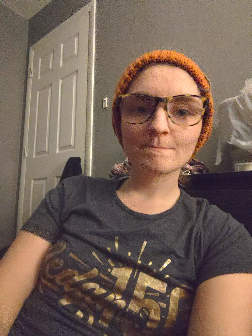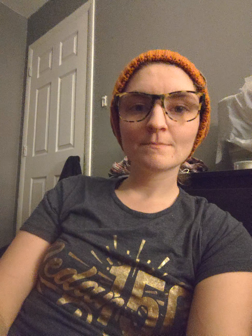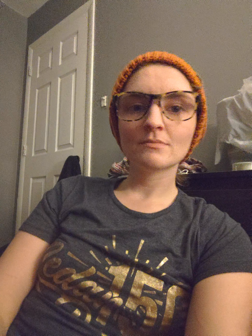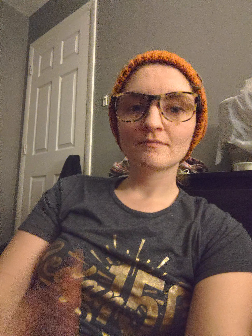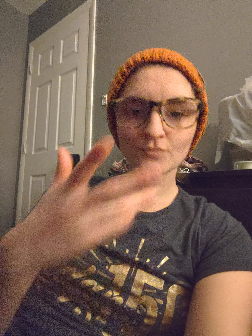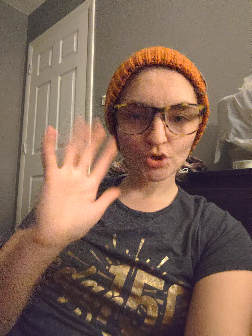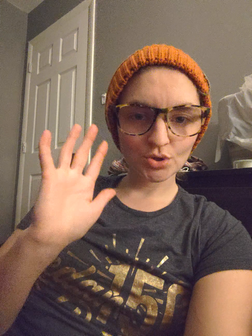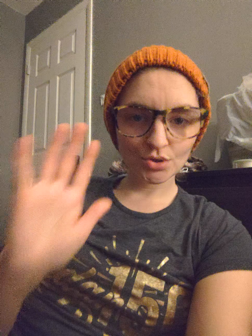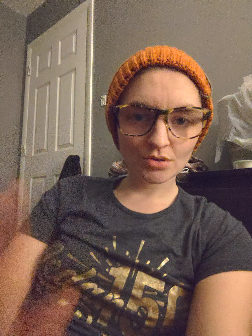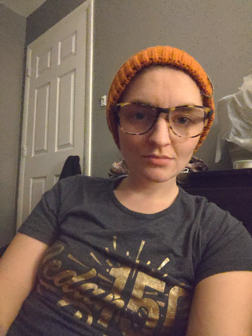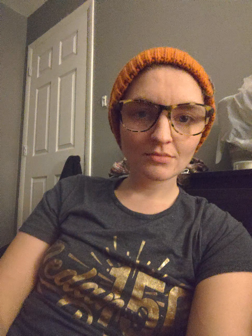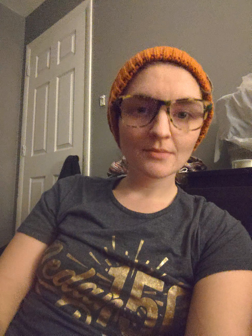finish